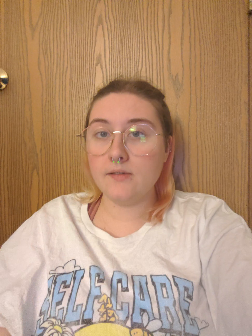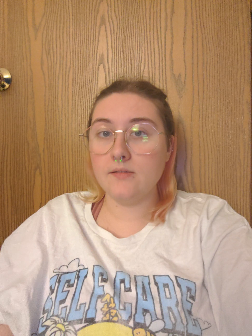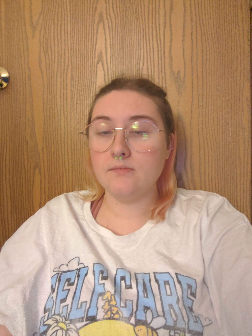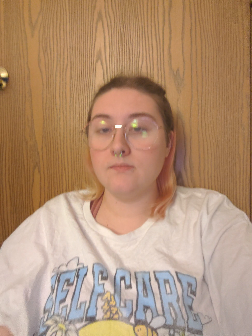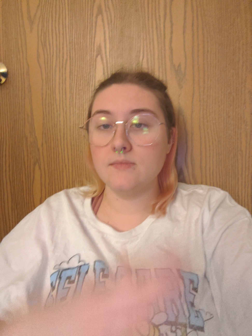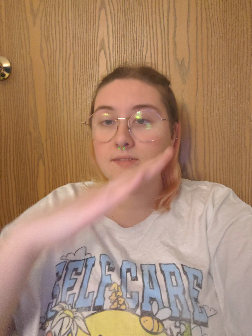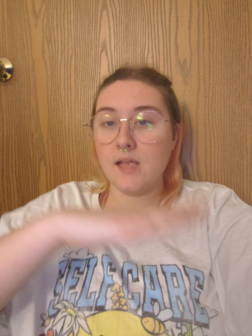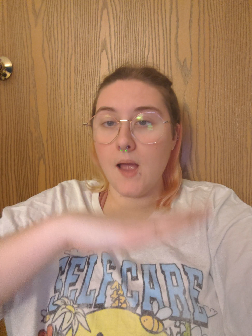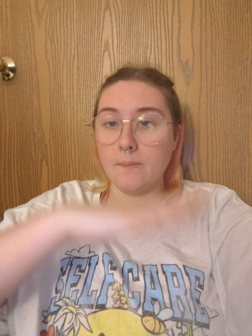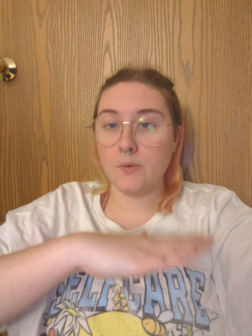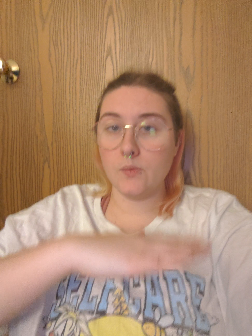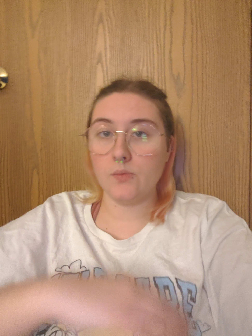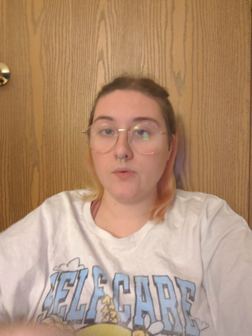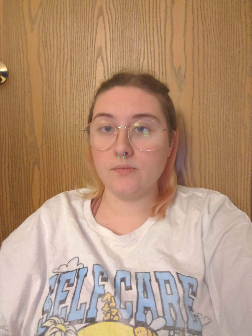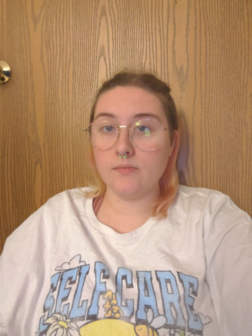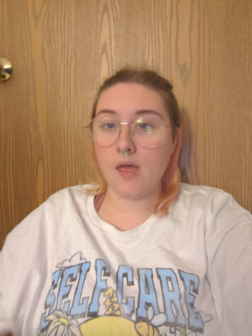table